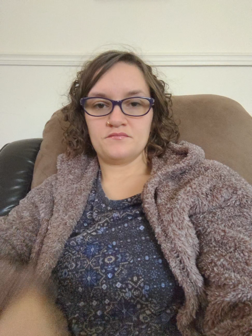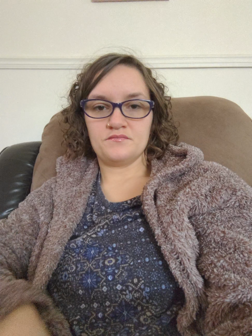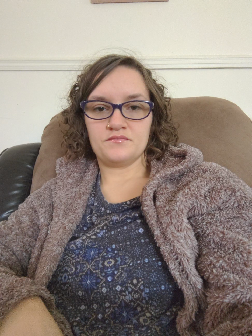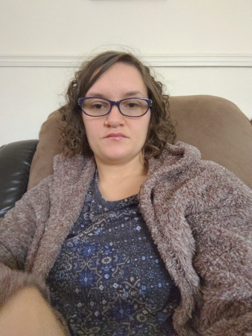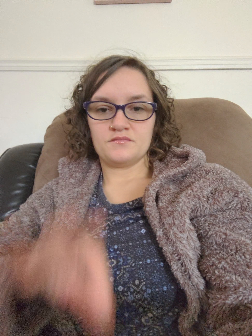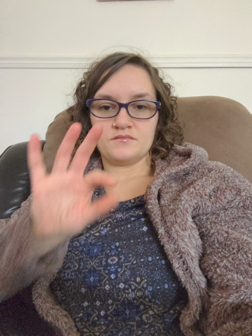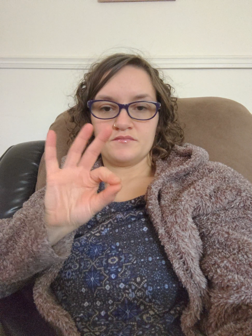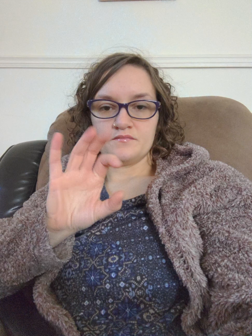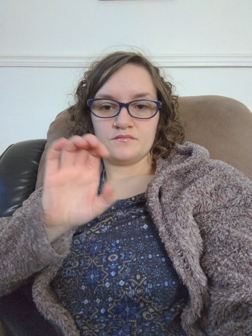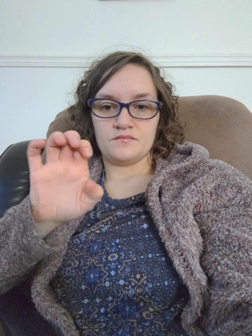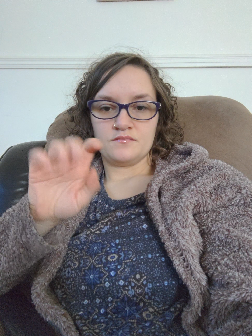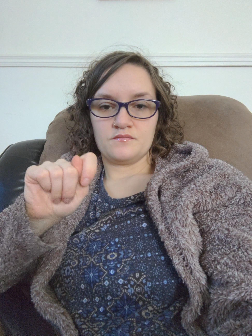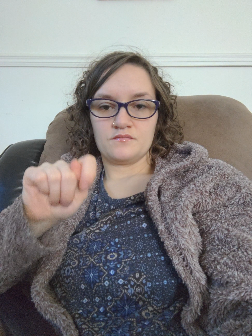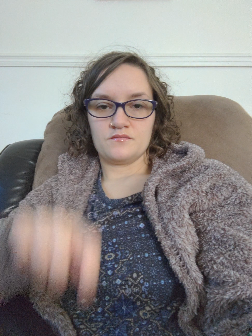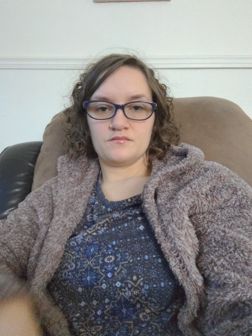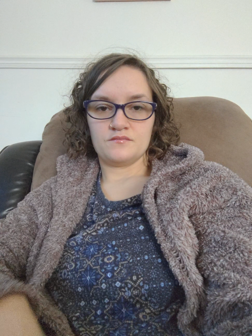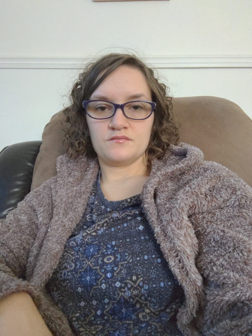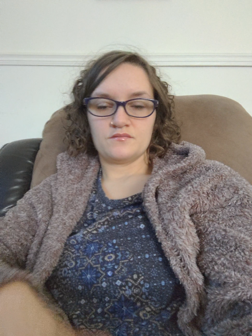feet